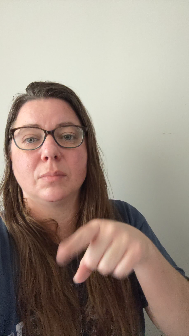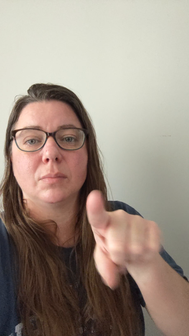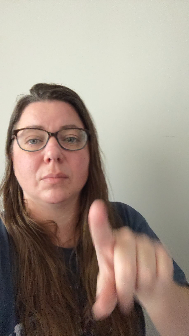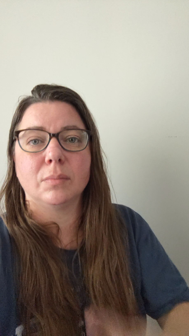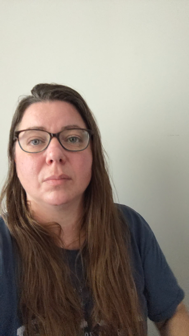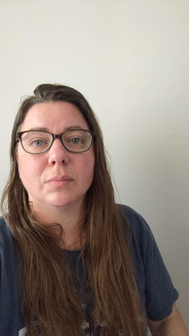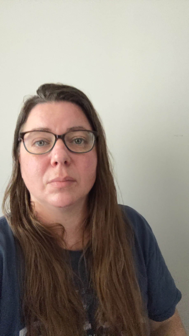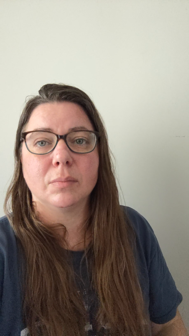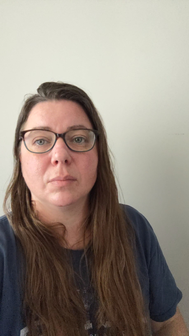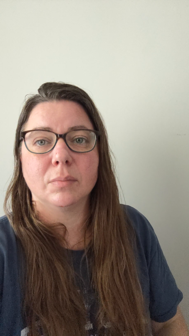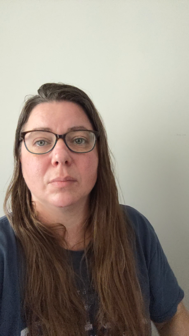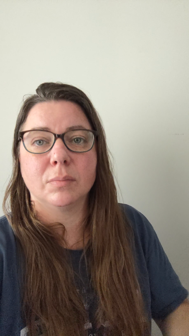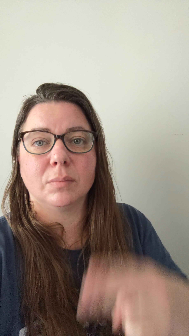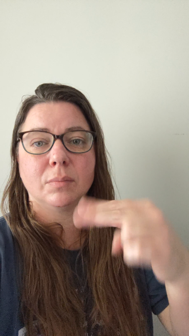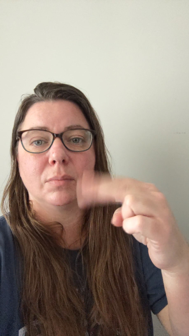build